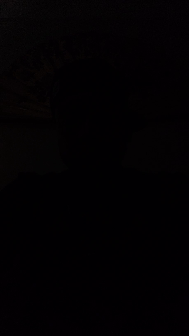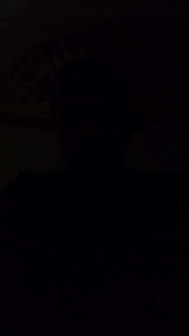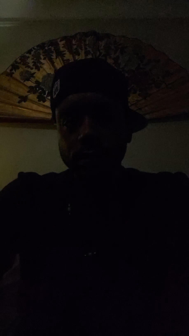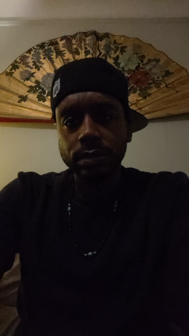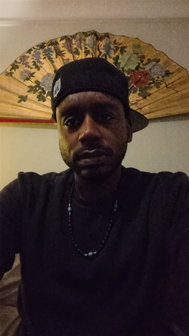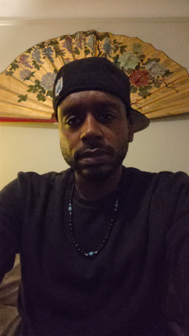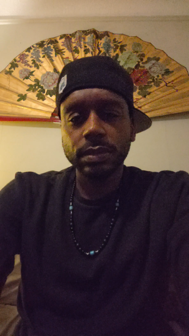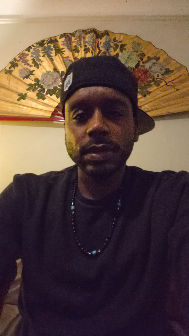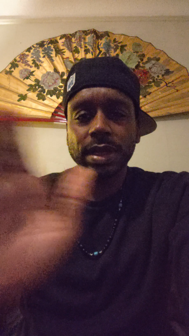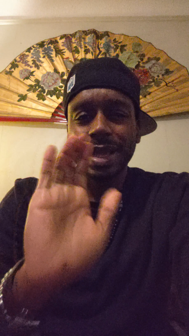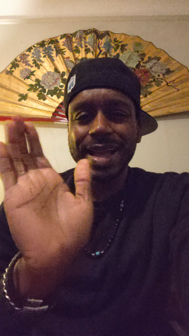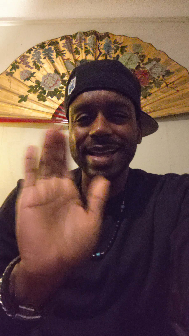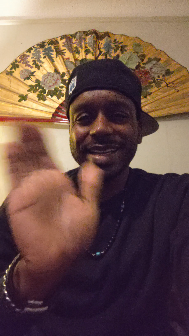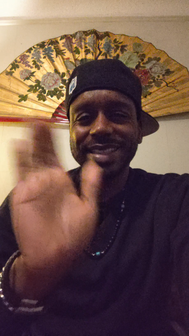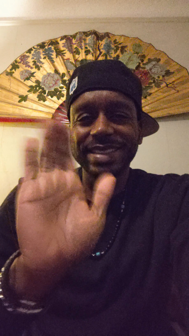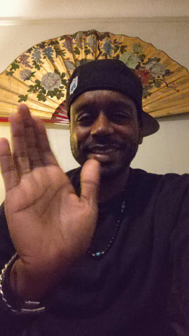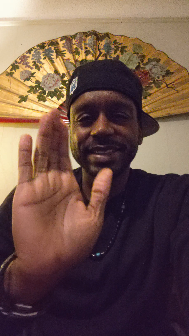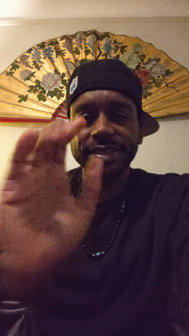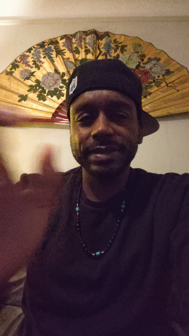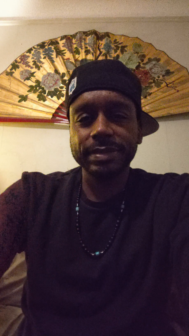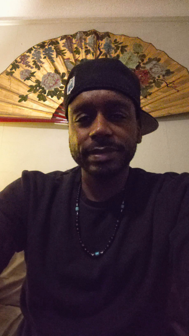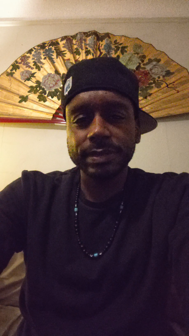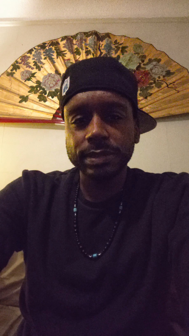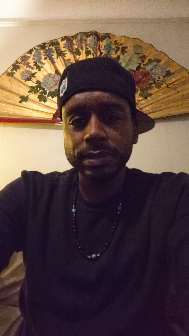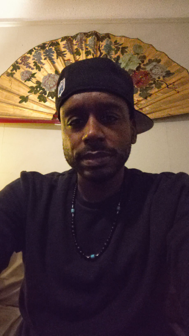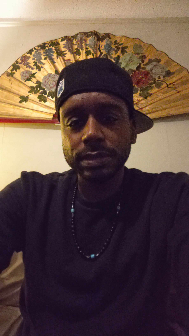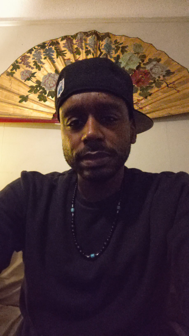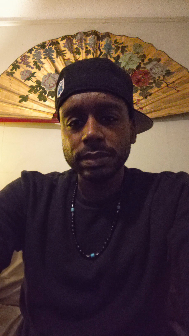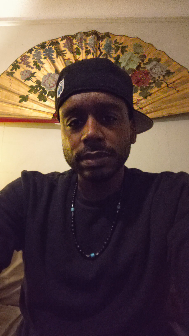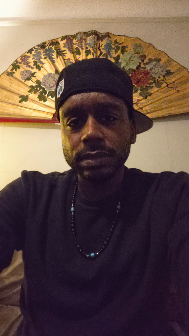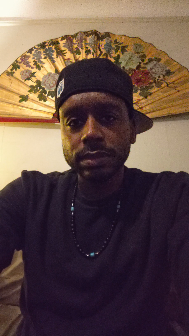hi